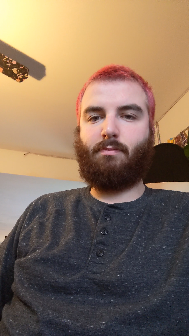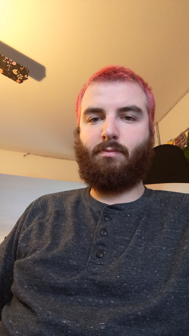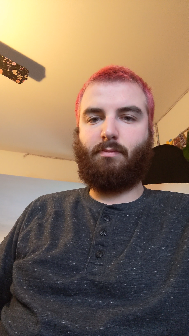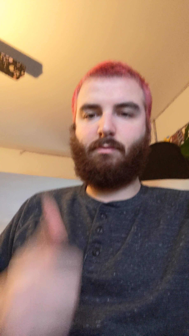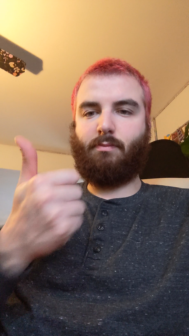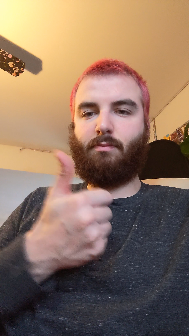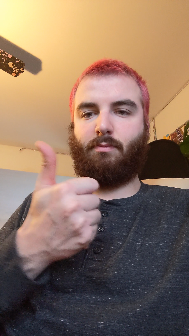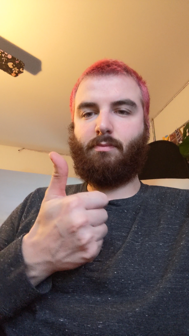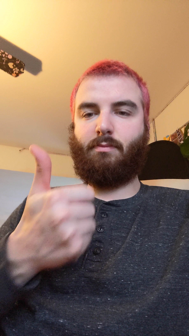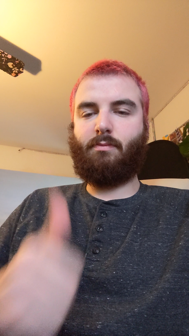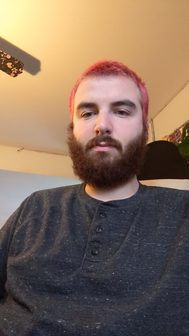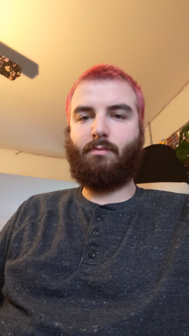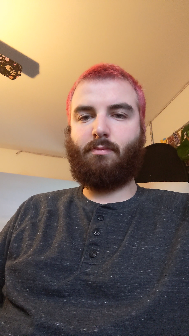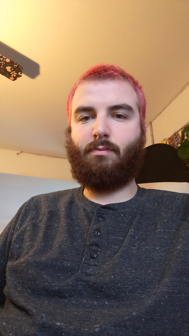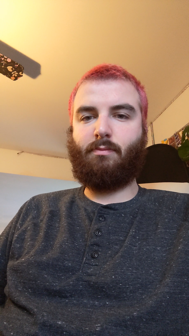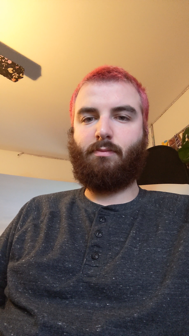game